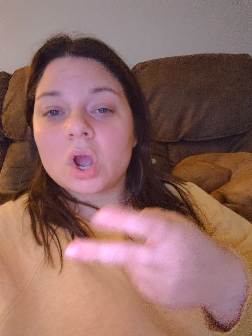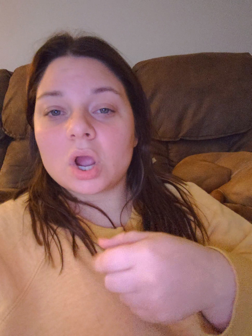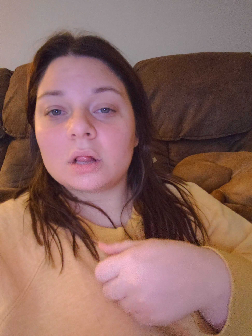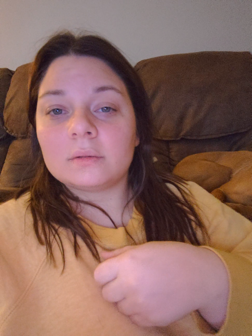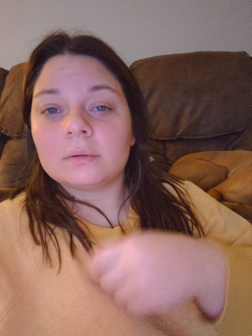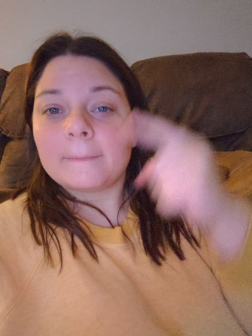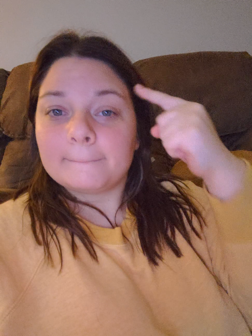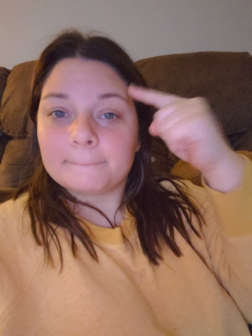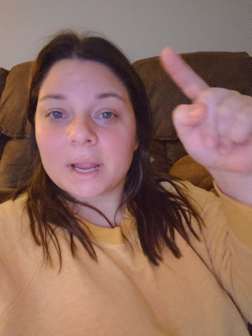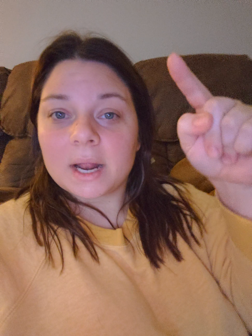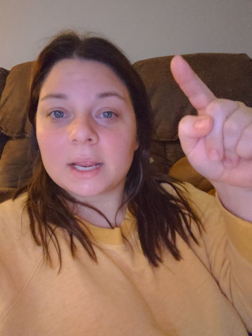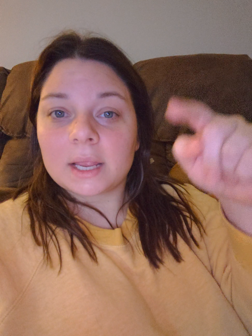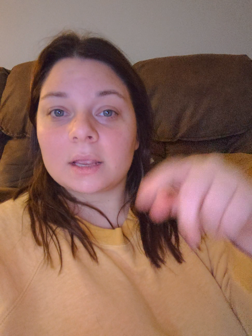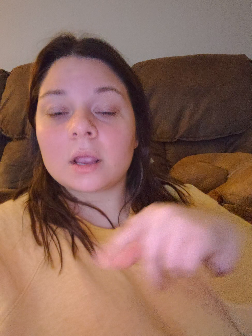penny